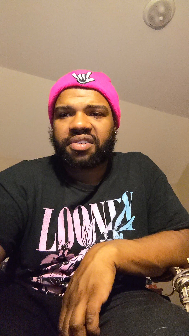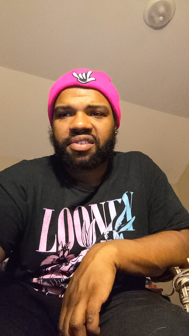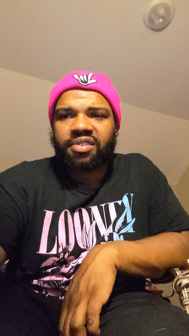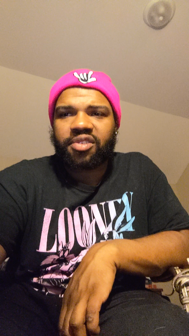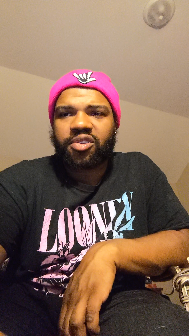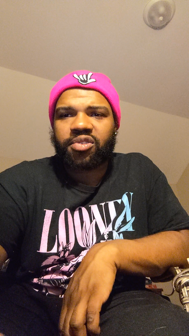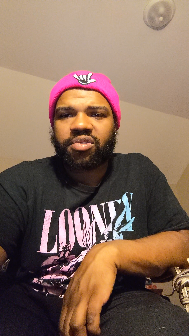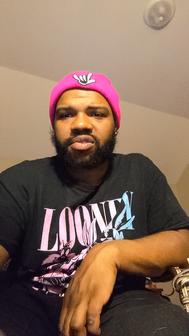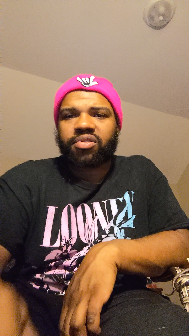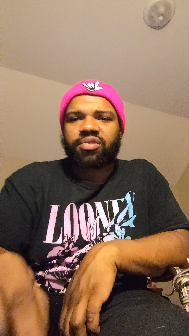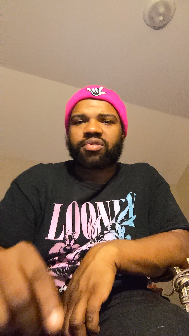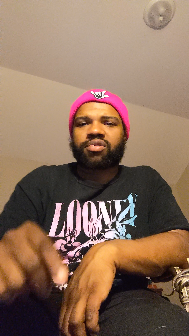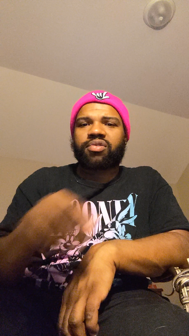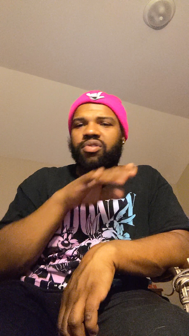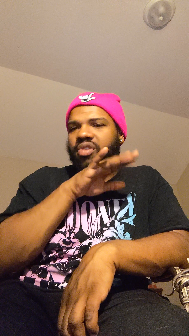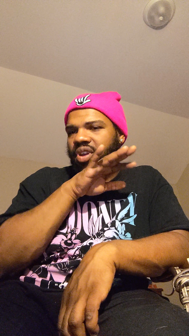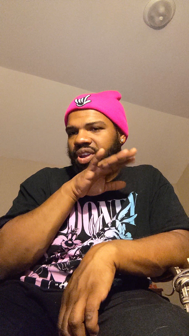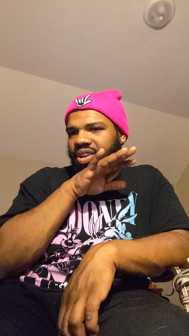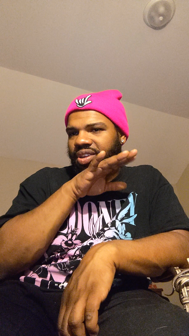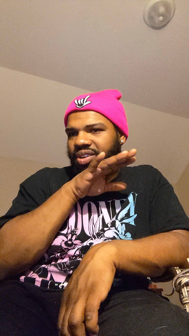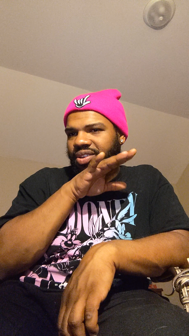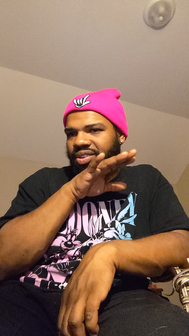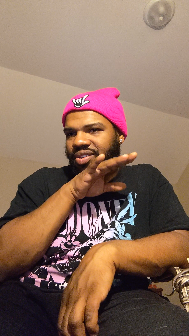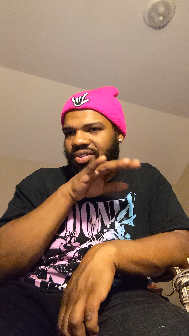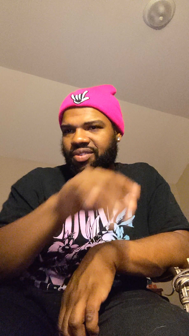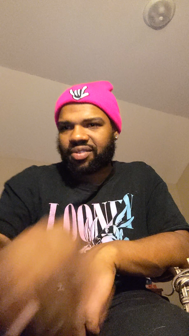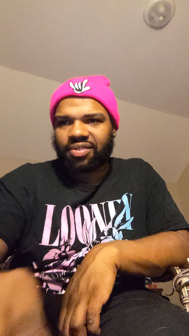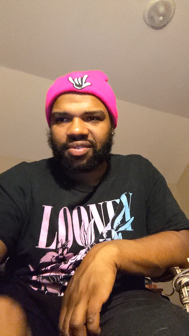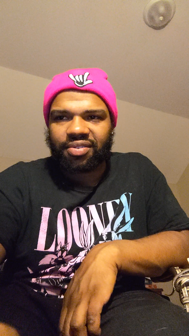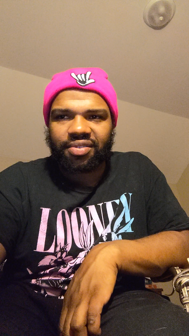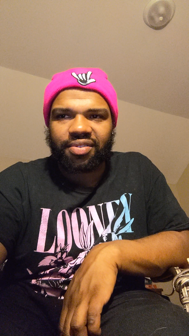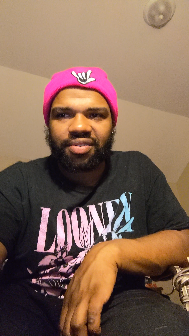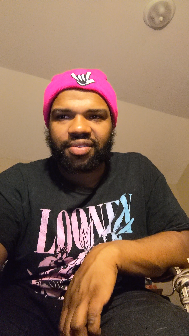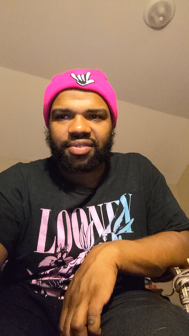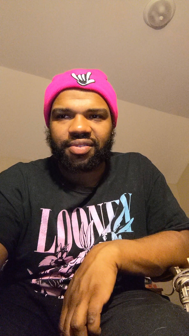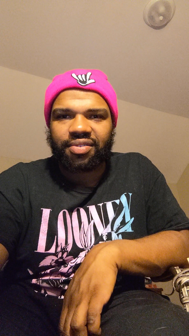naughty